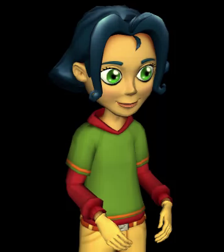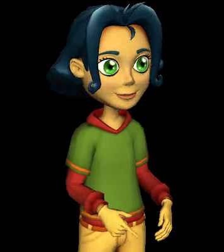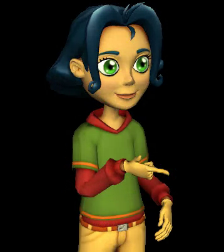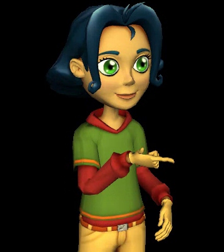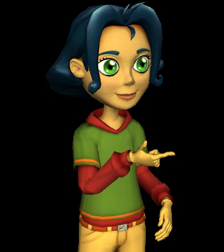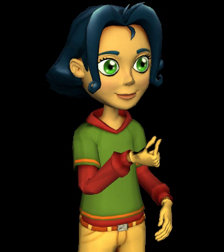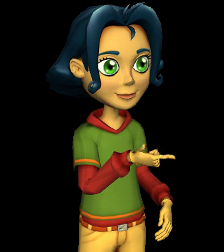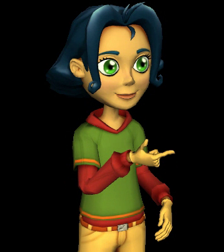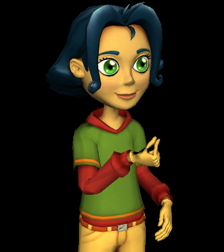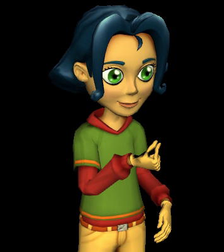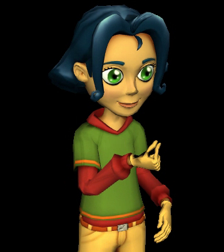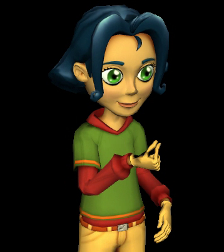مزدوج